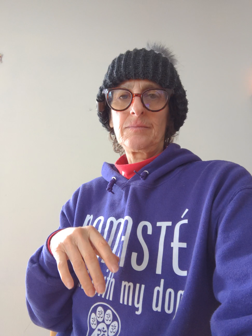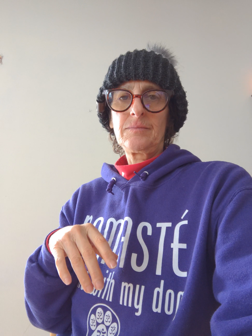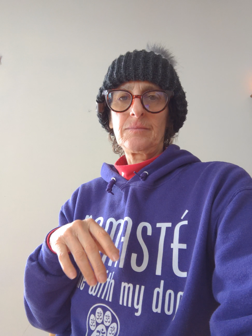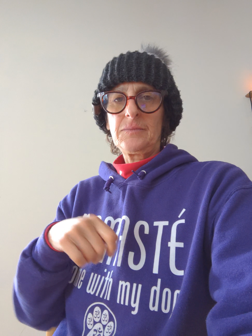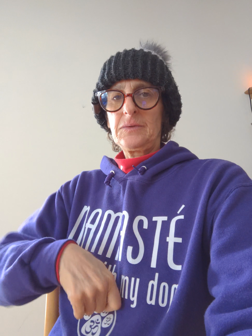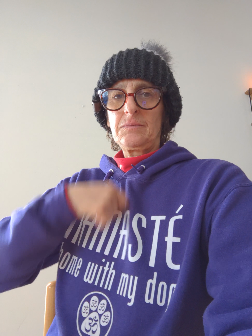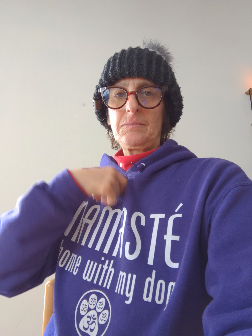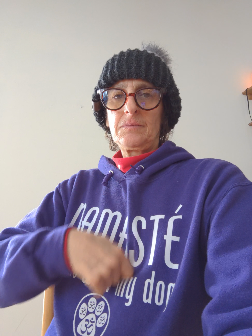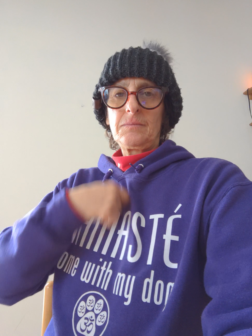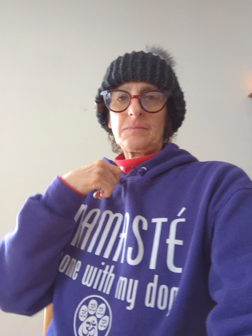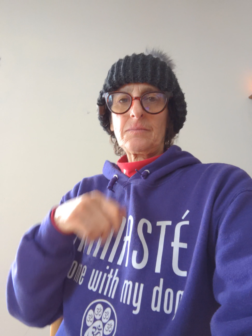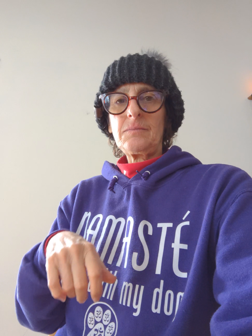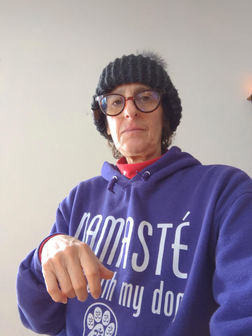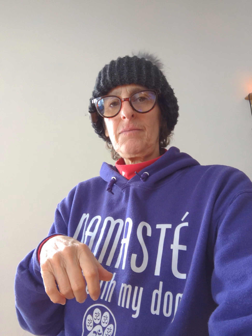zipper